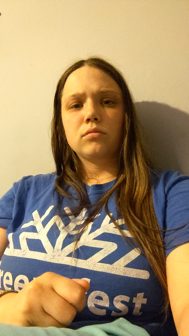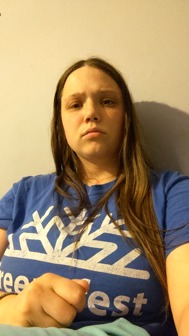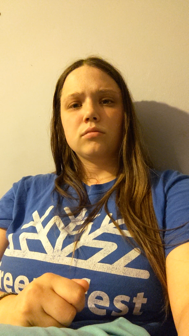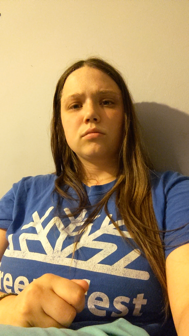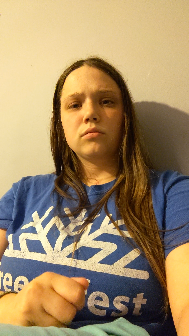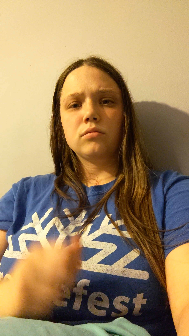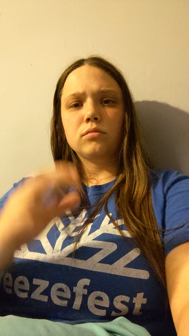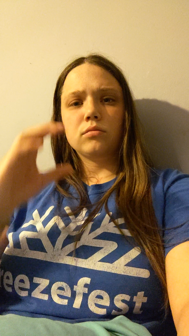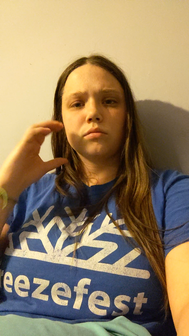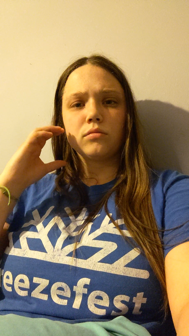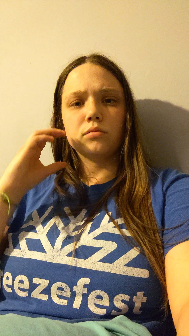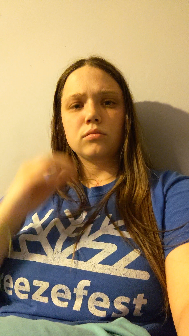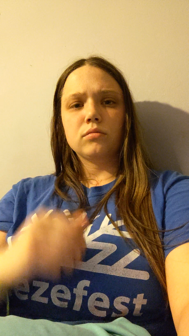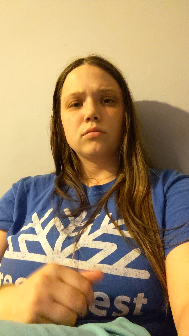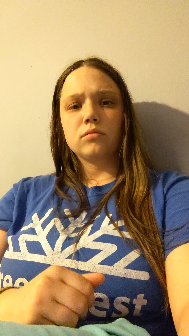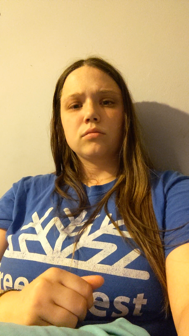bus